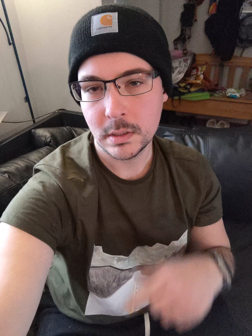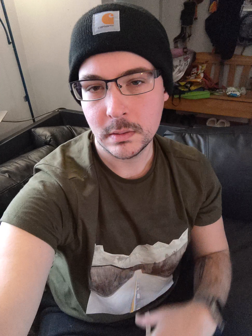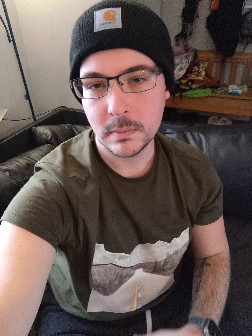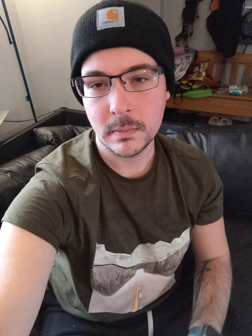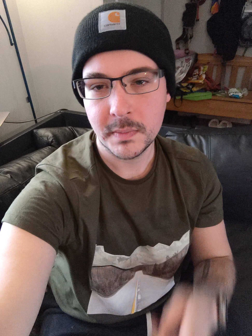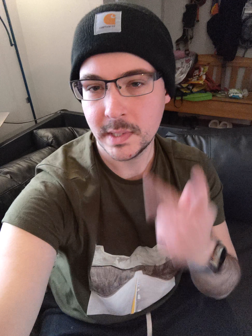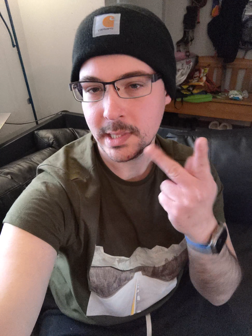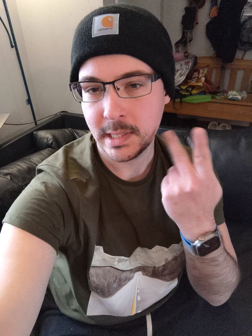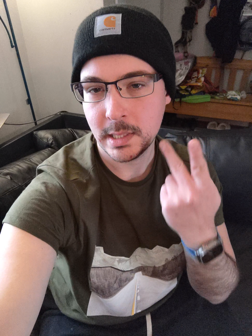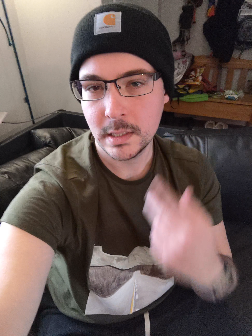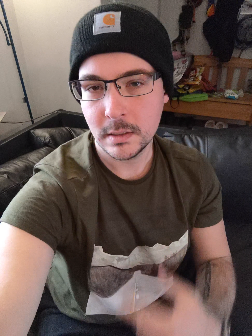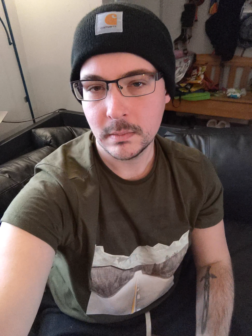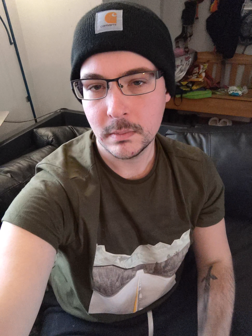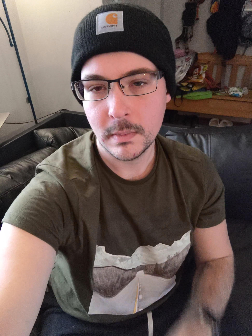kitty